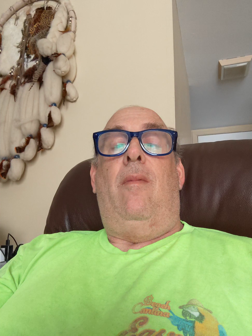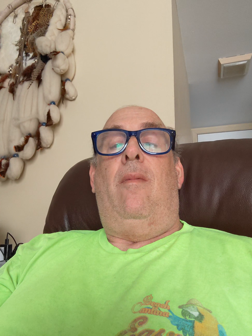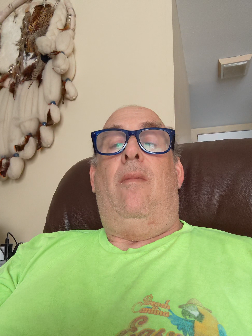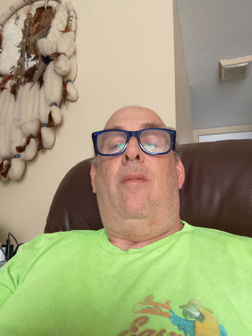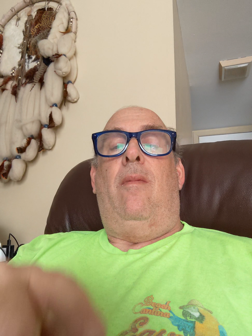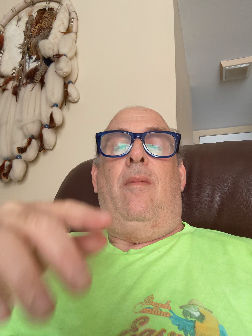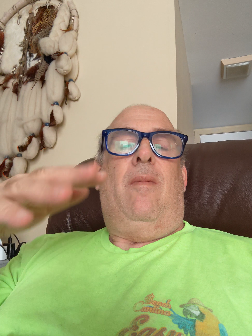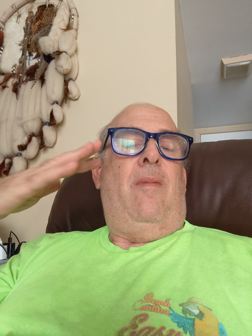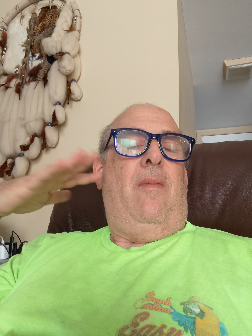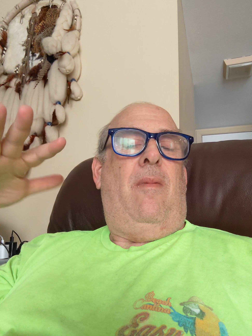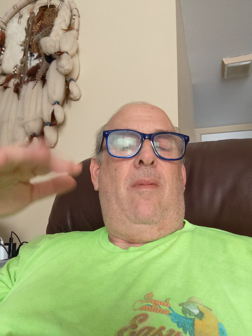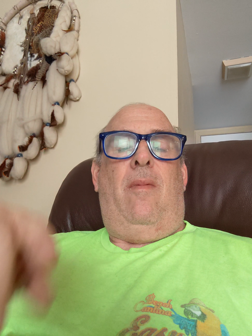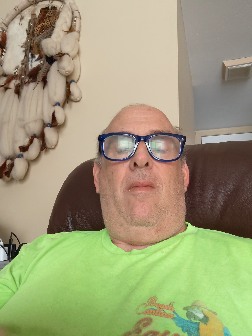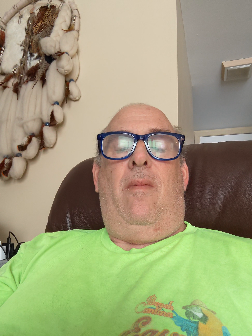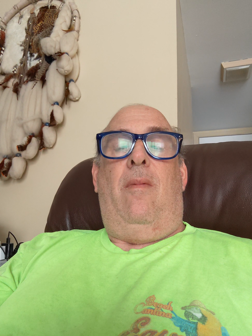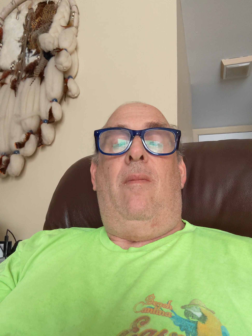noisy